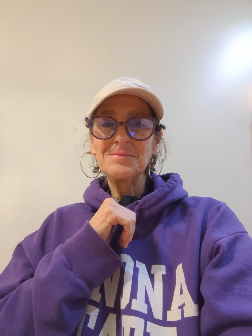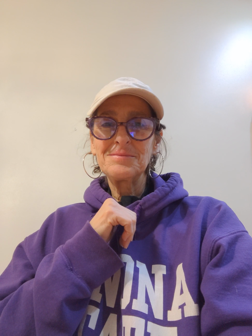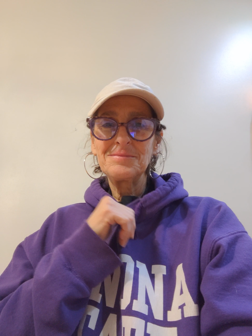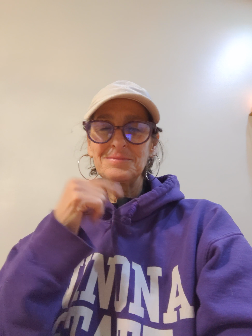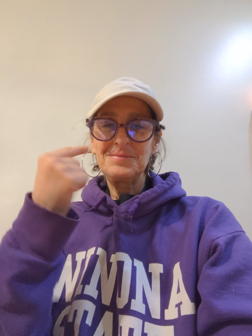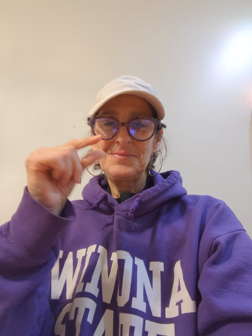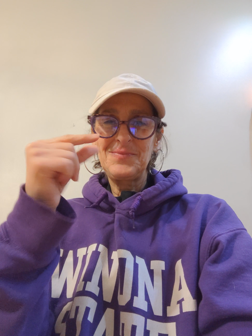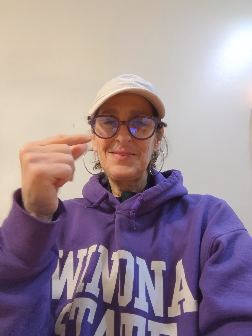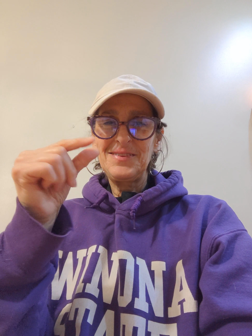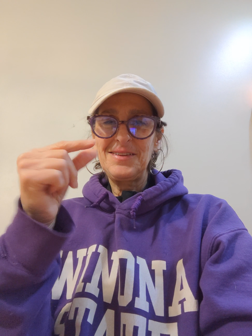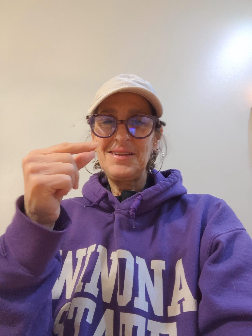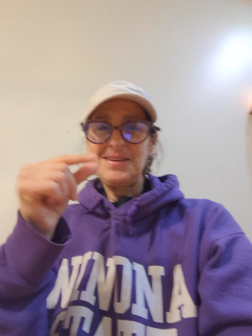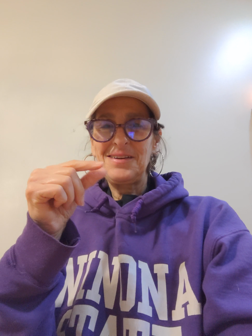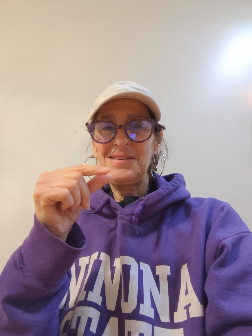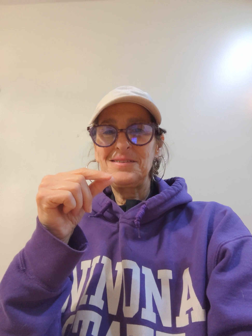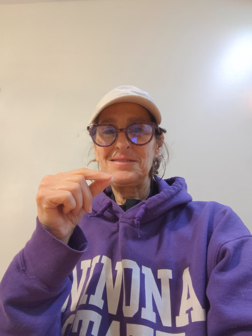green